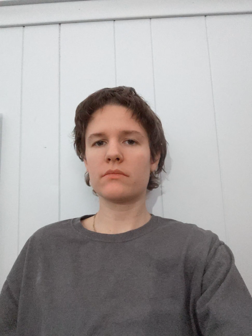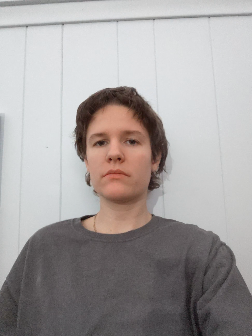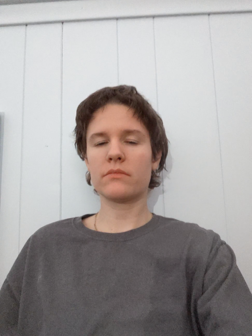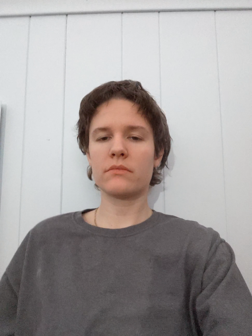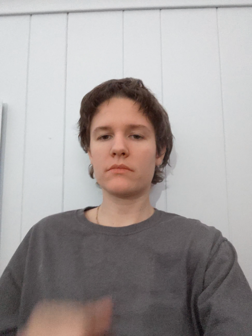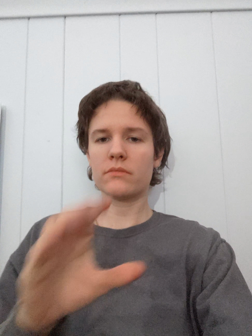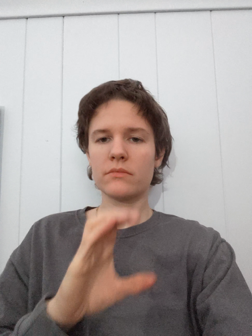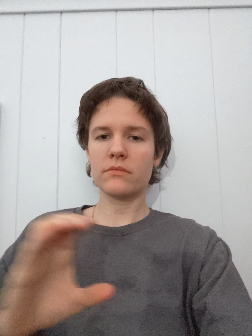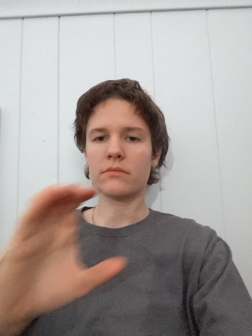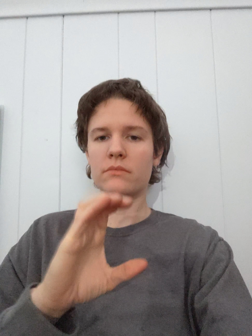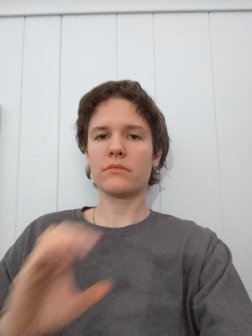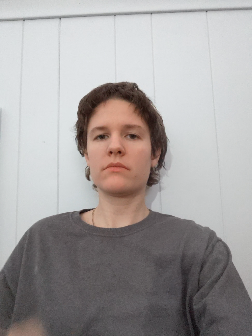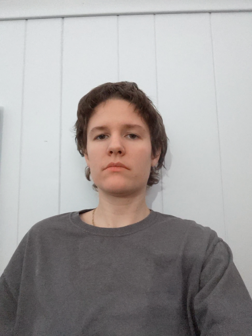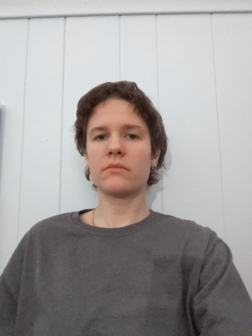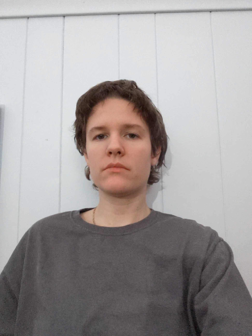chocolate